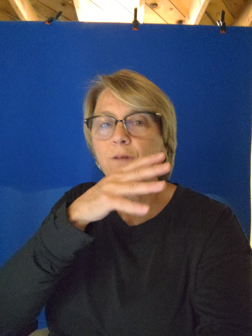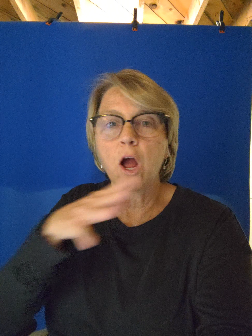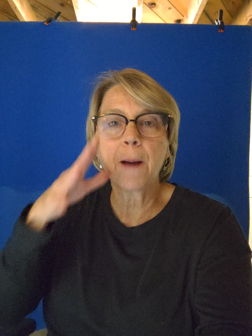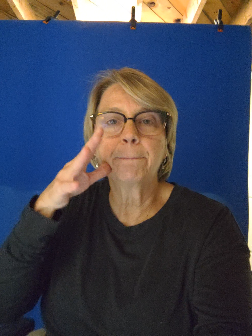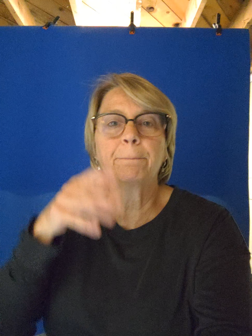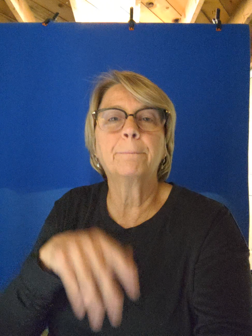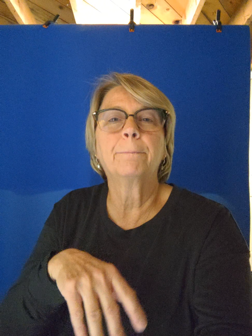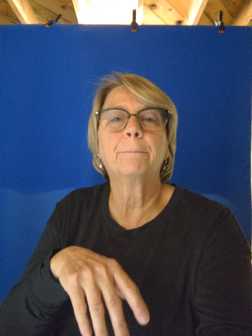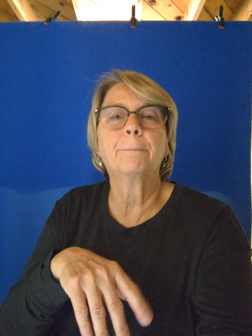farm